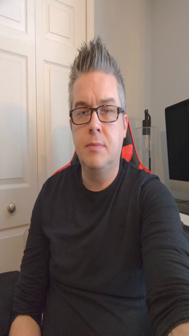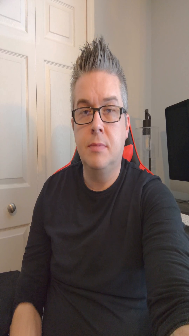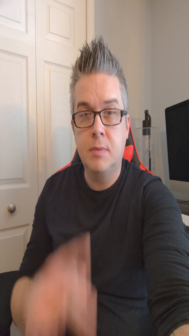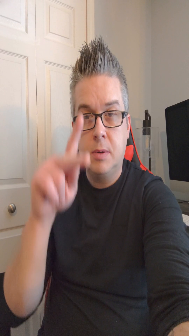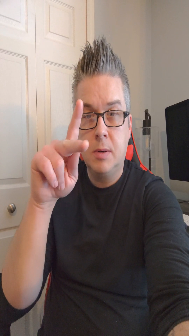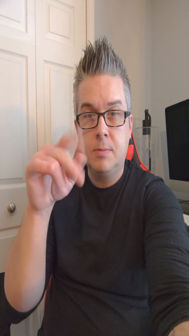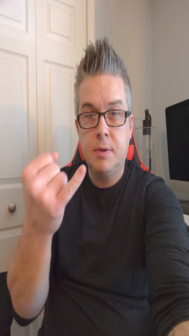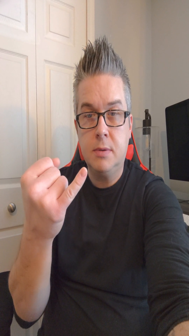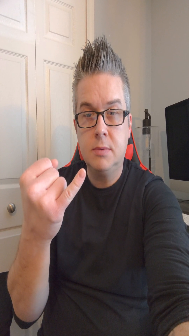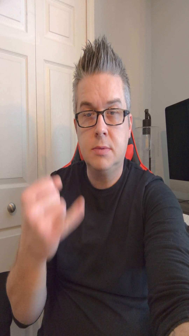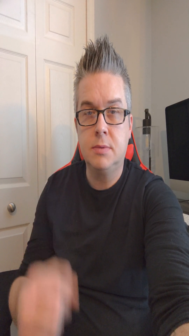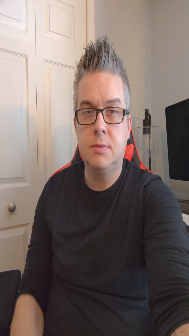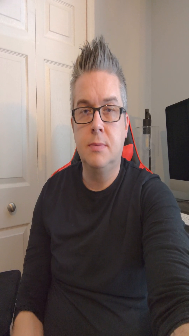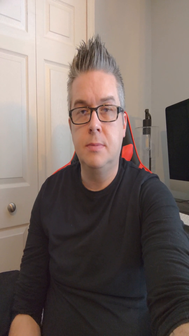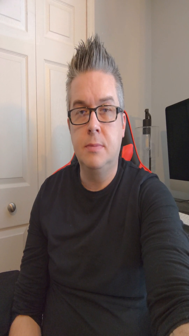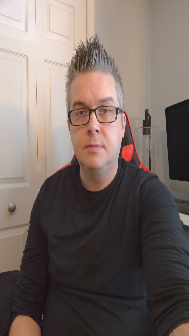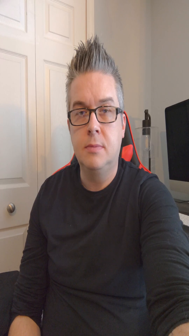pajamas